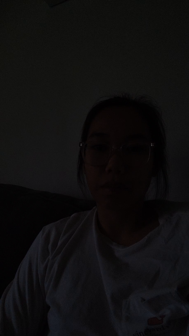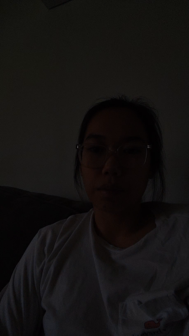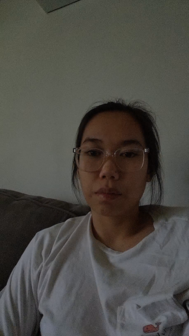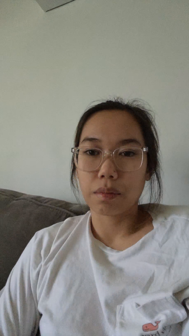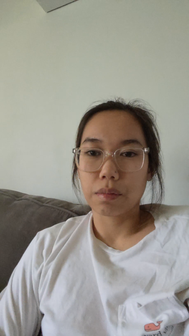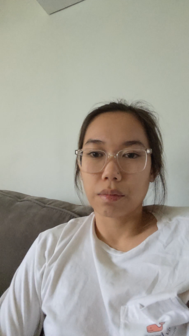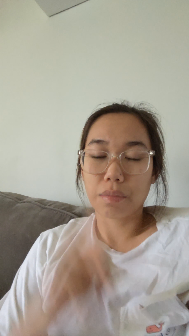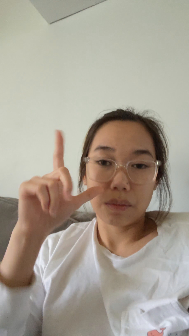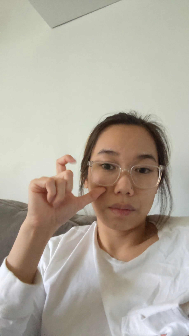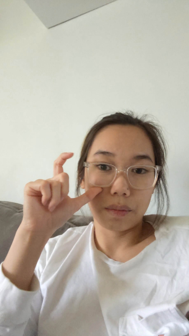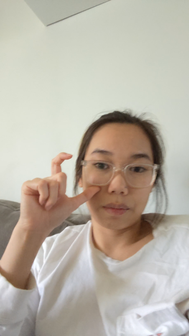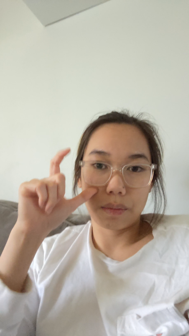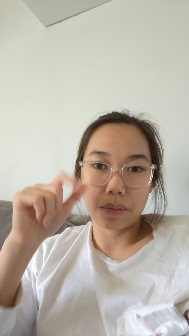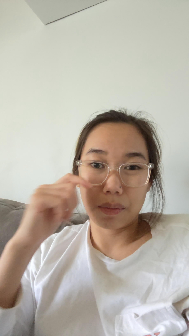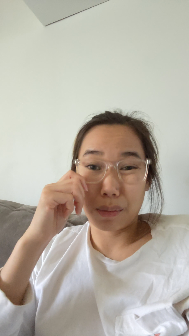camera